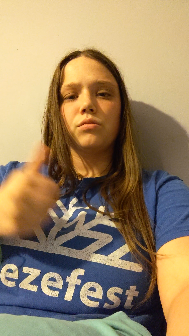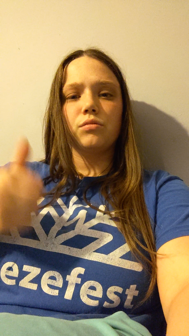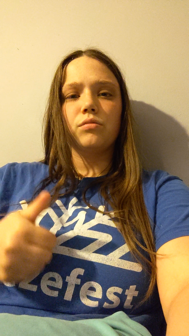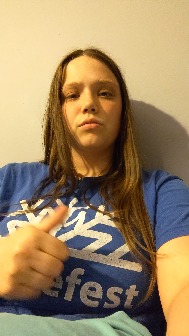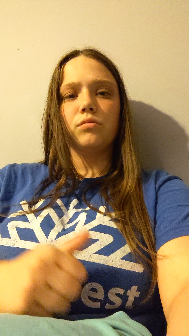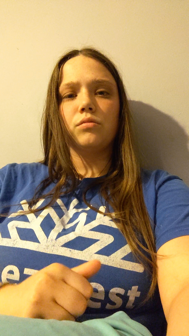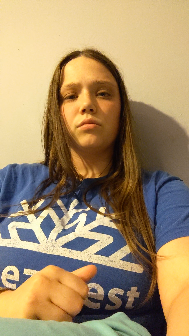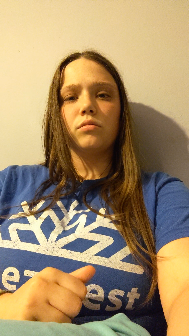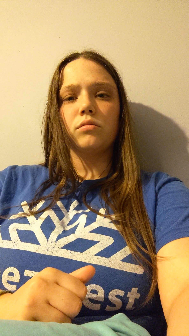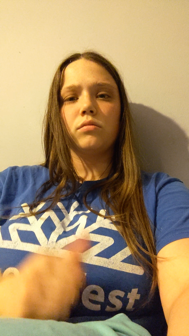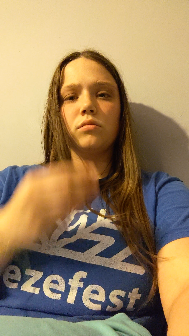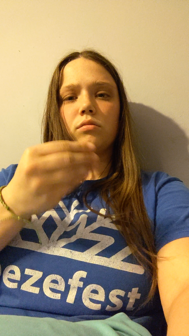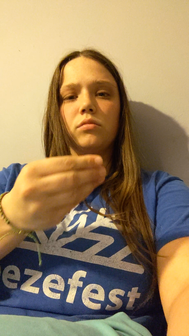feed